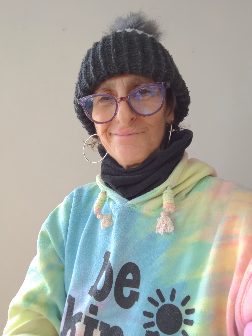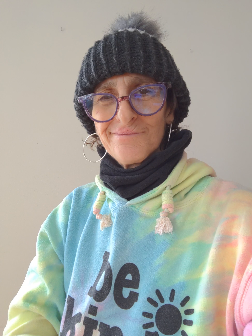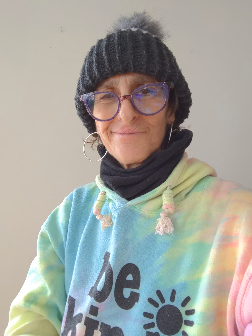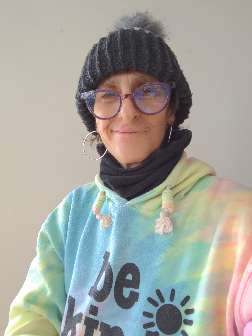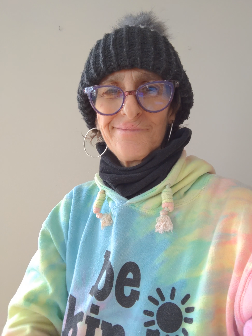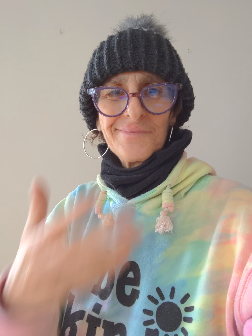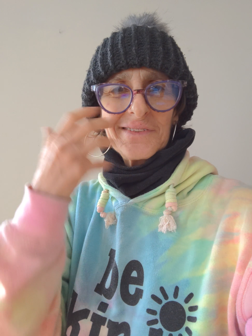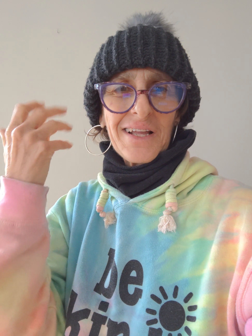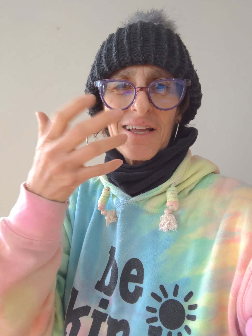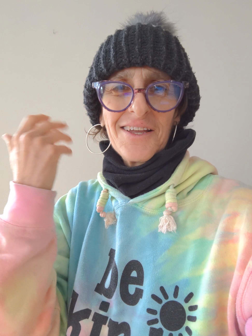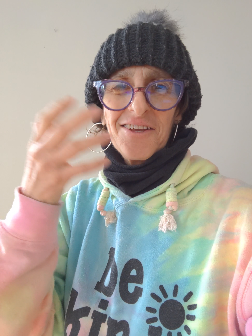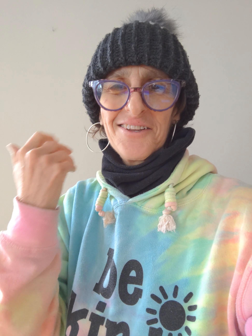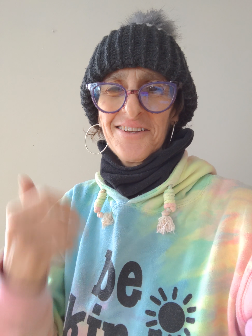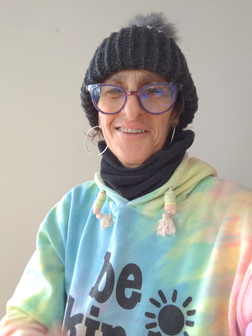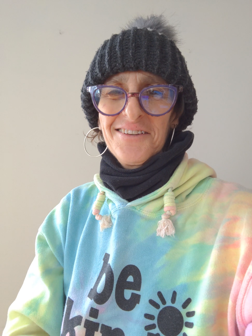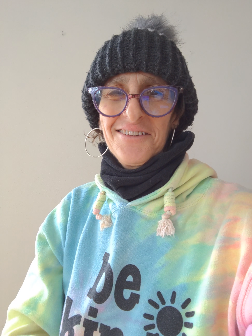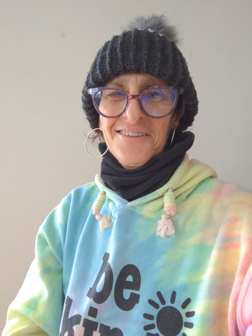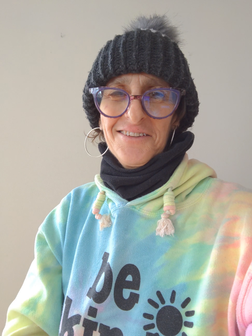tiger